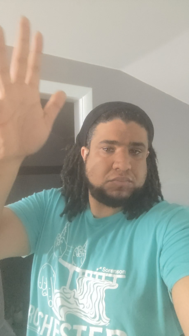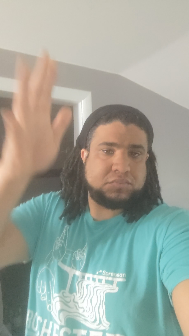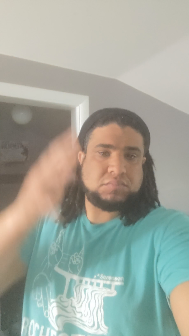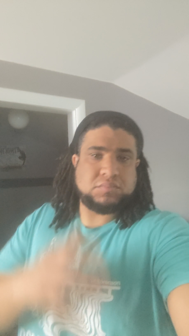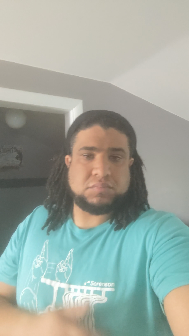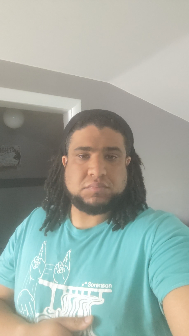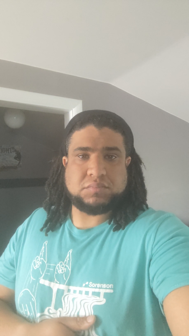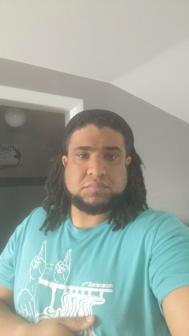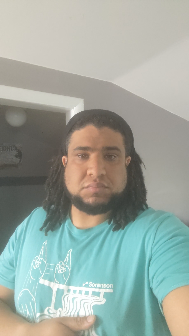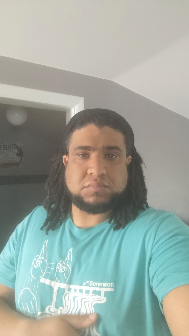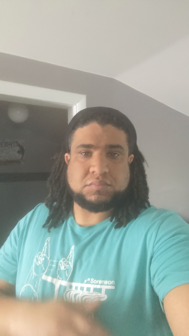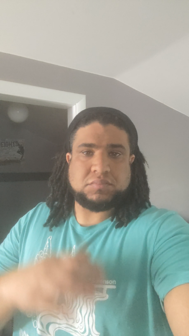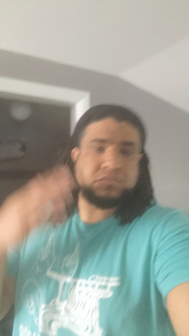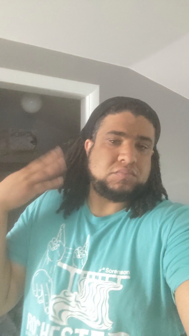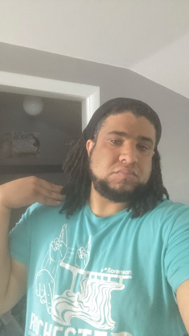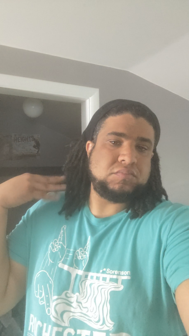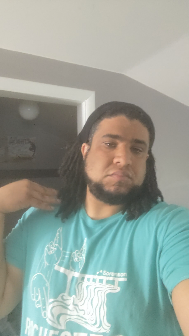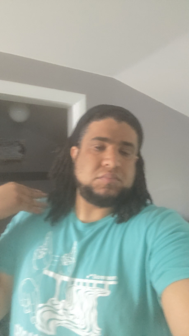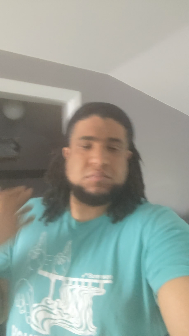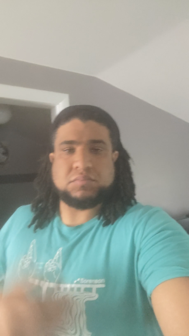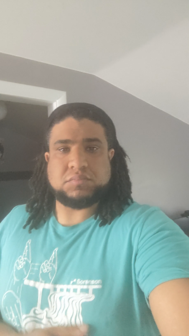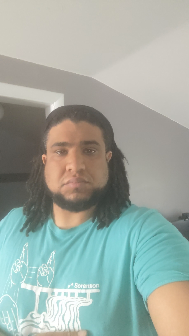shoulder